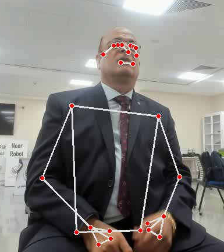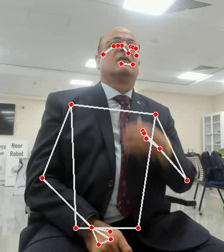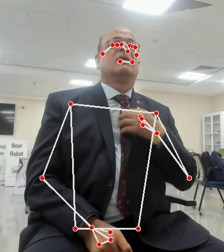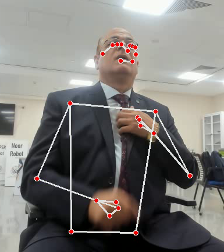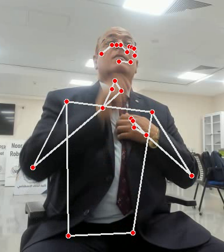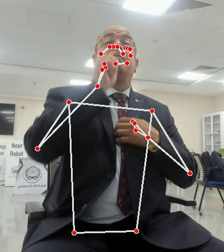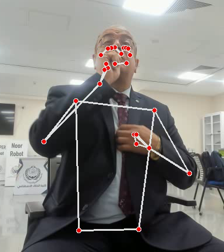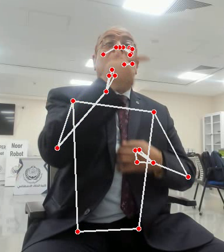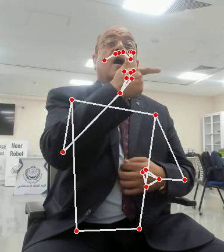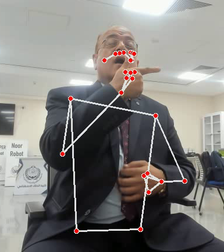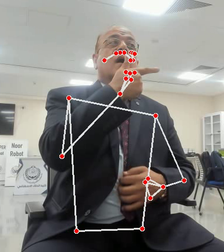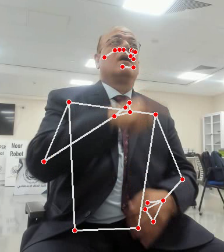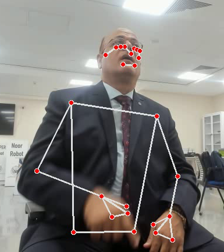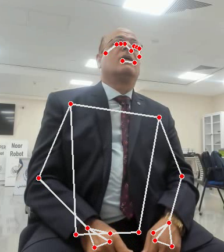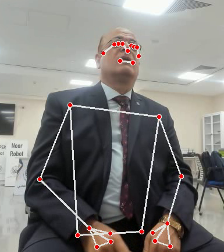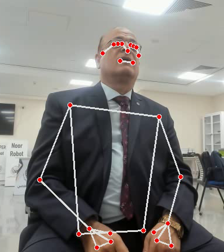bsor3a